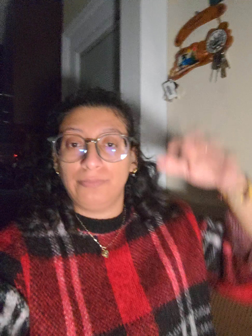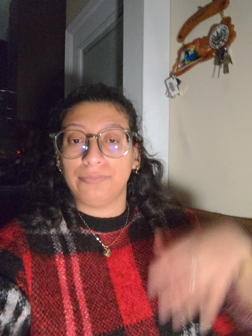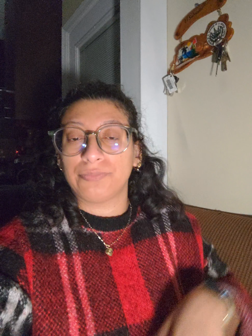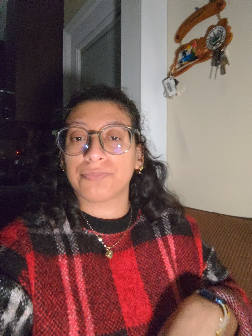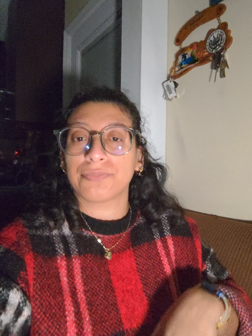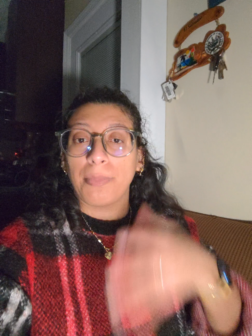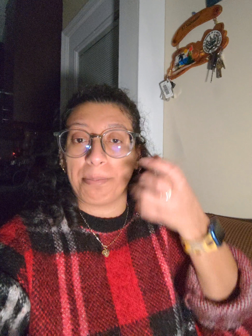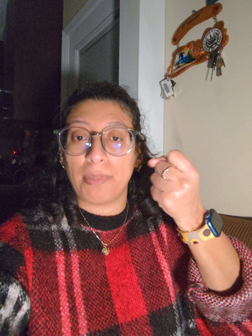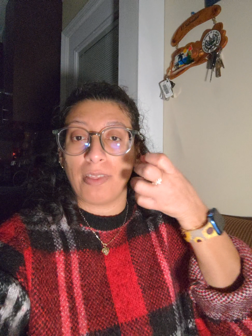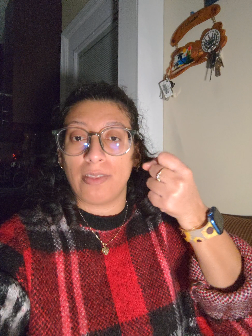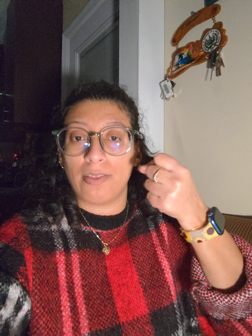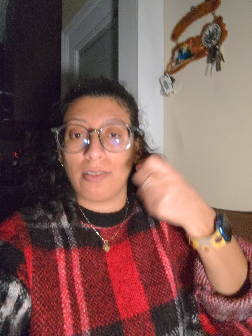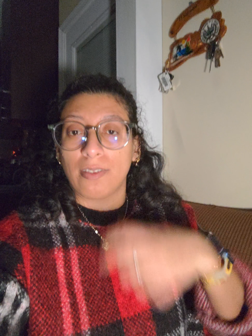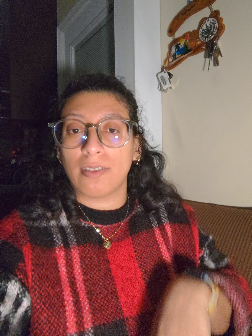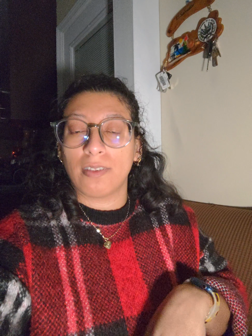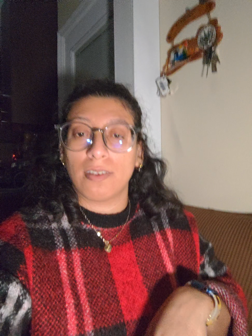milk